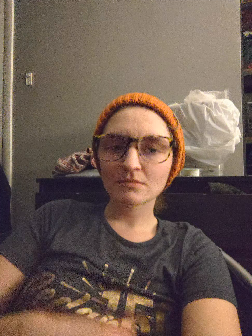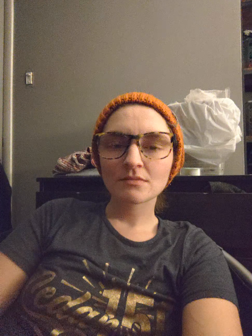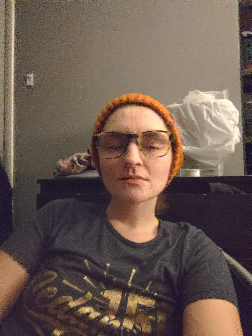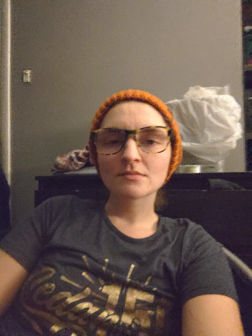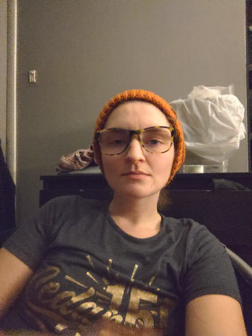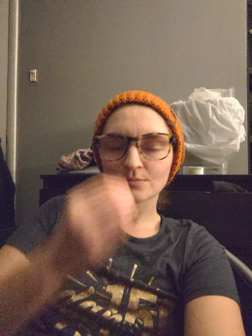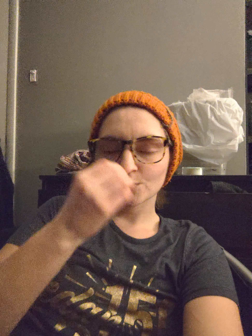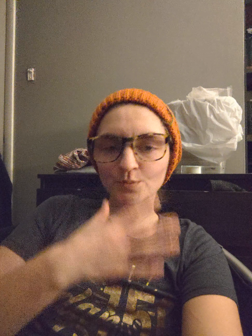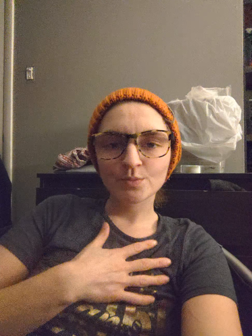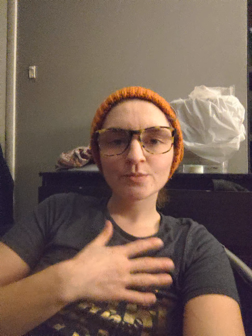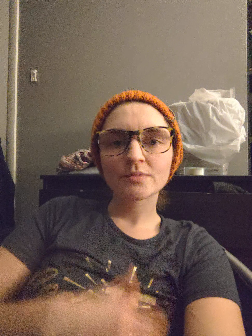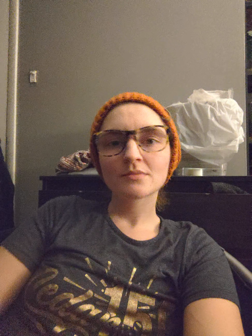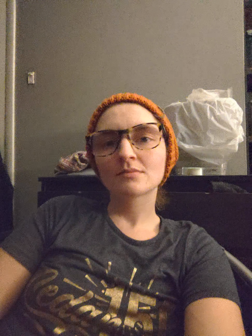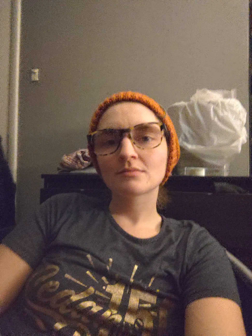pajamas